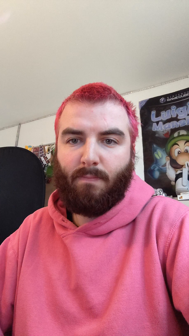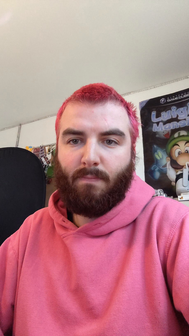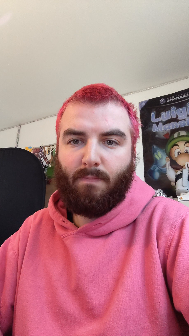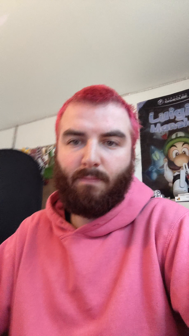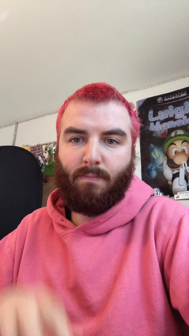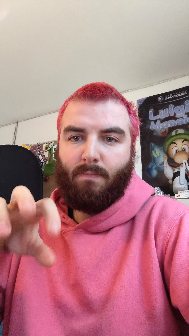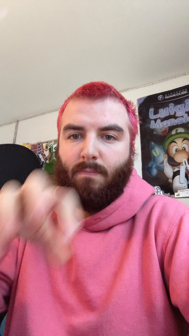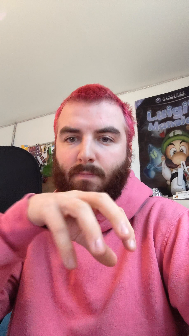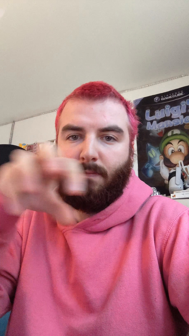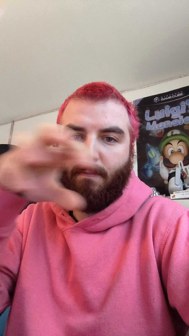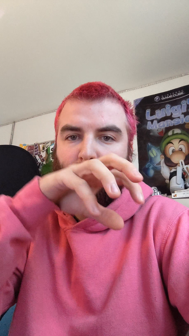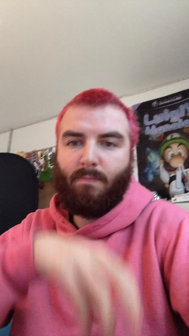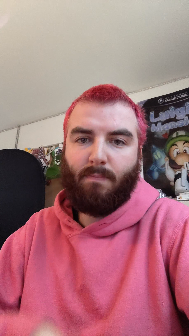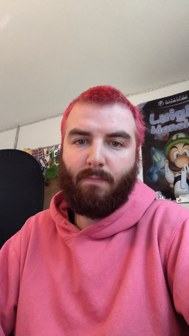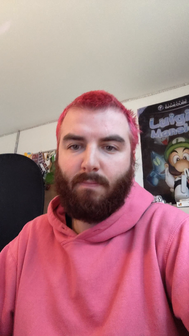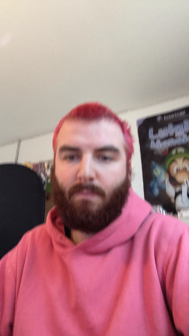block